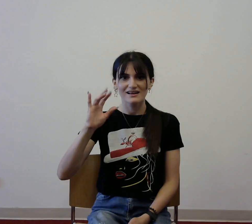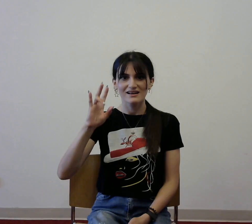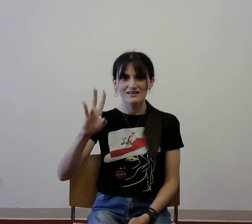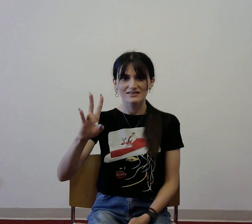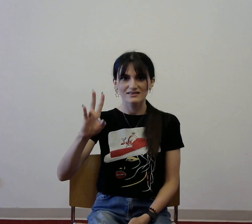N